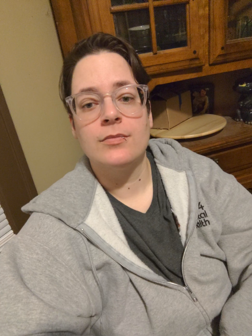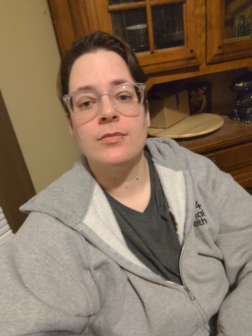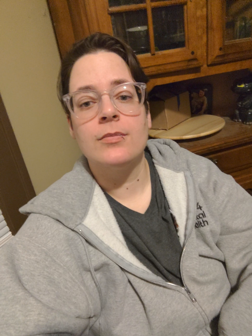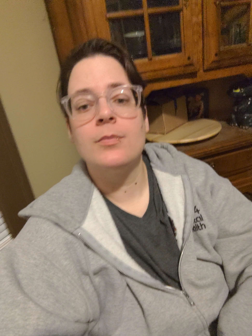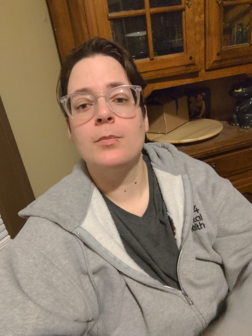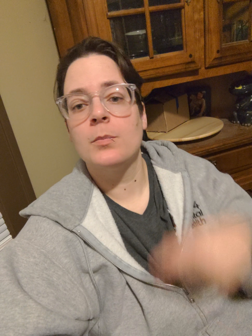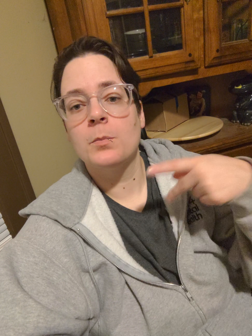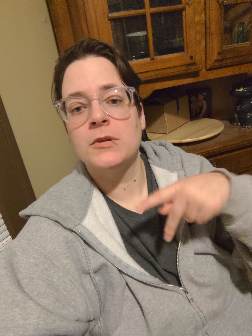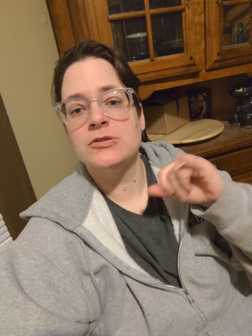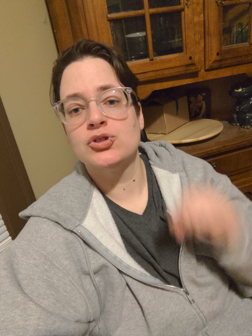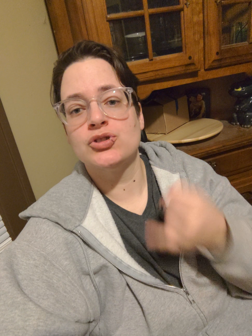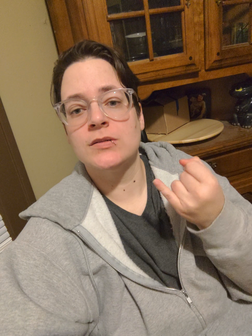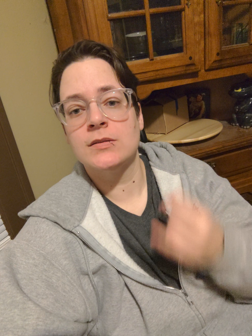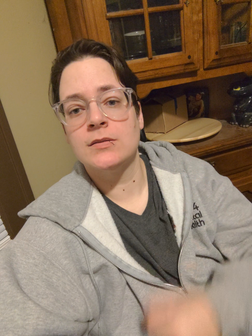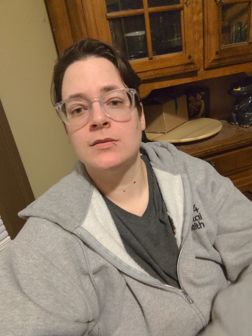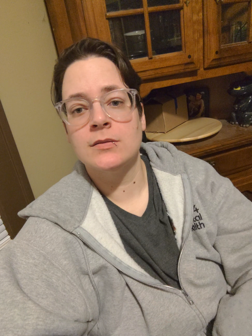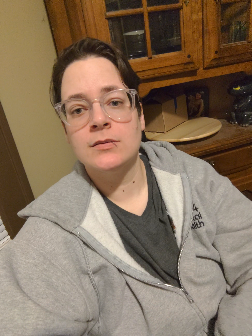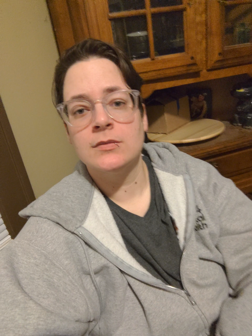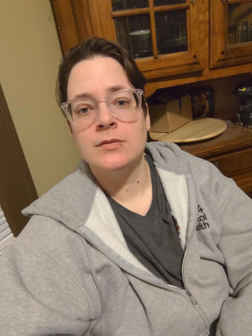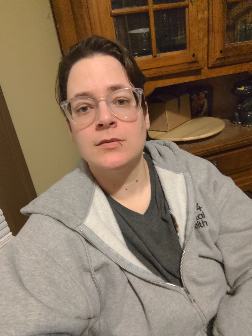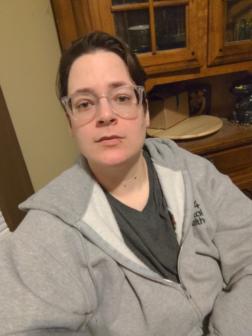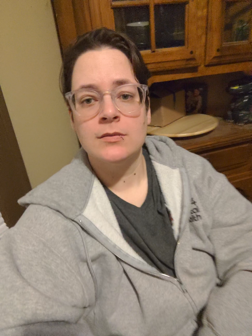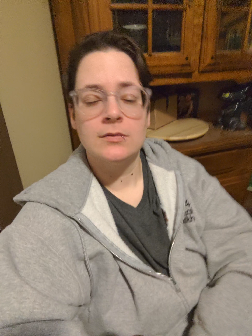pajamas